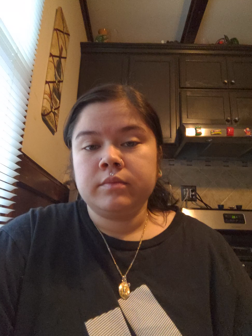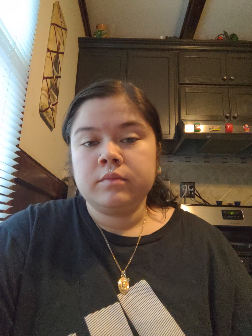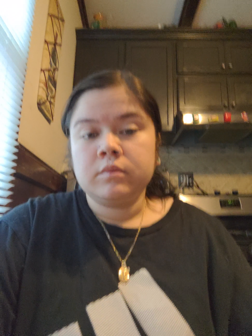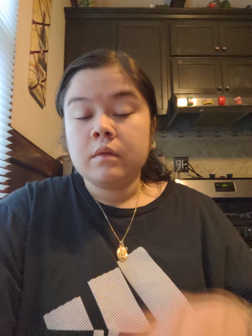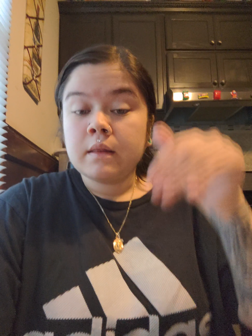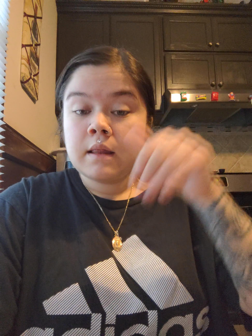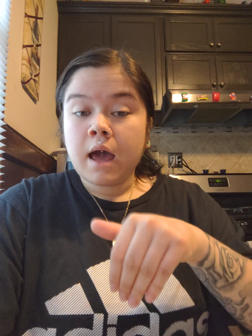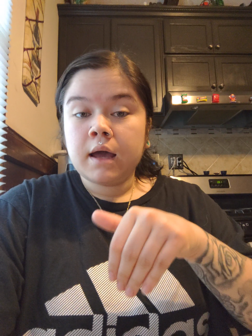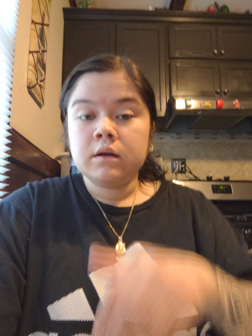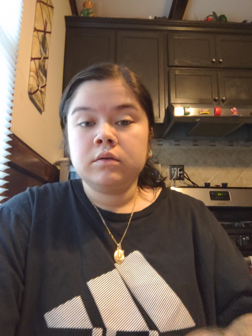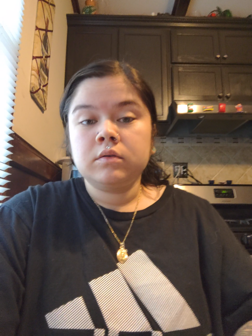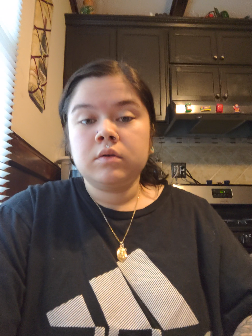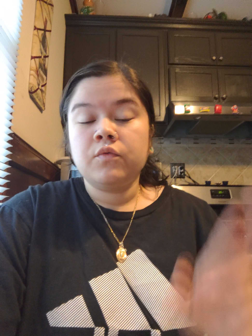night